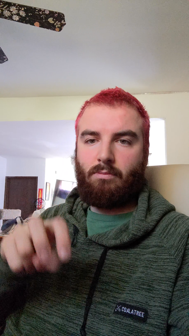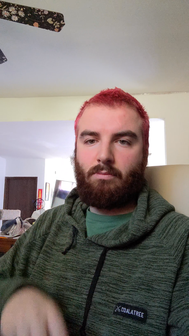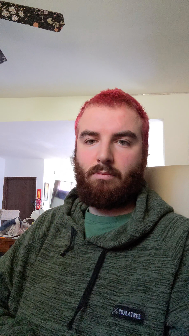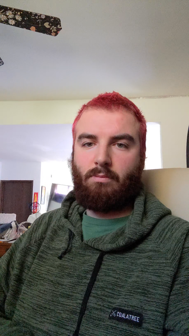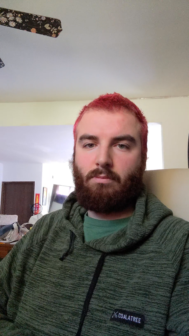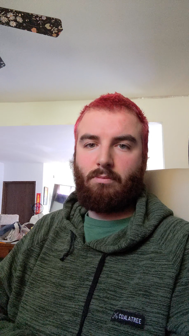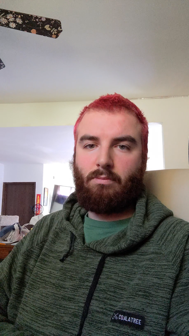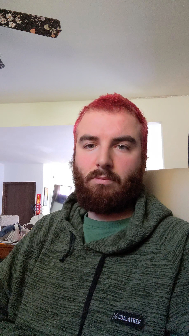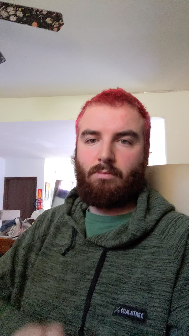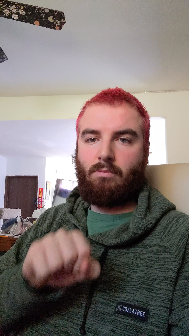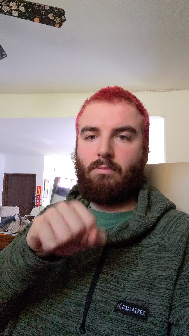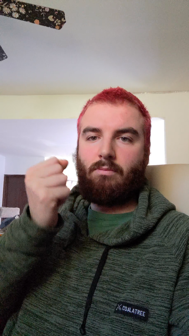broken